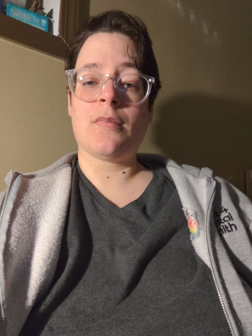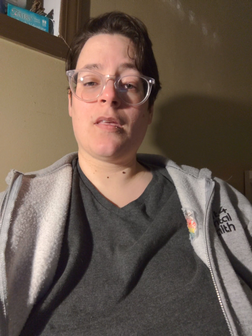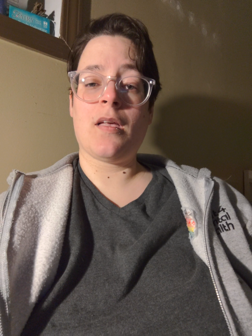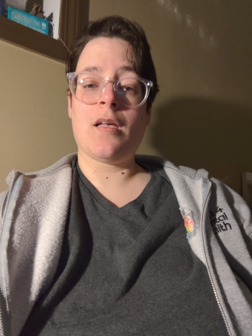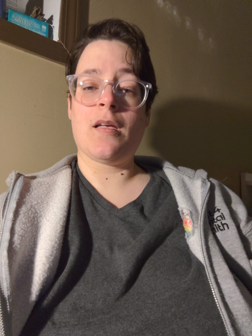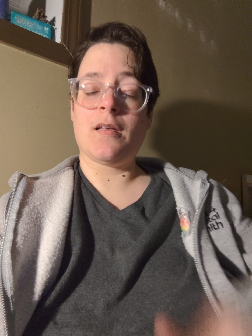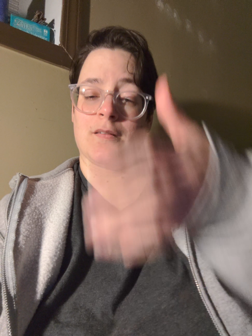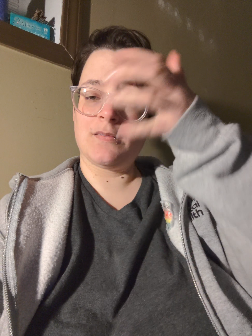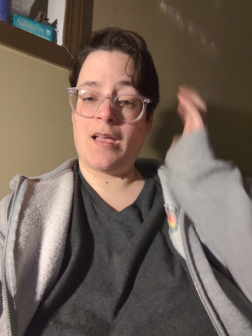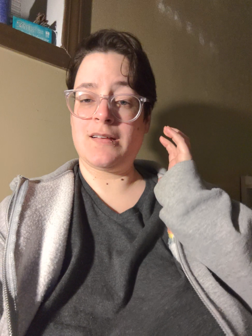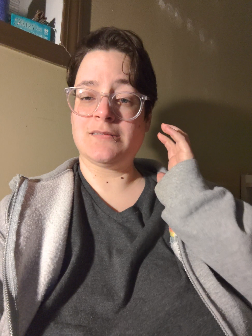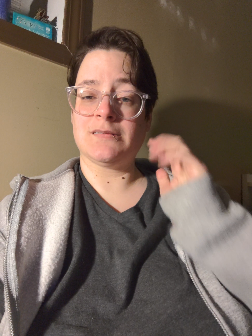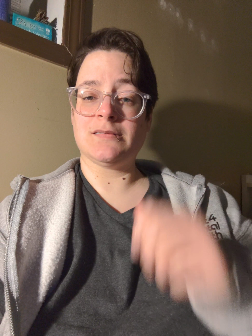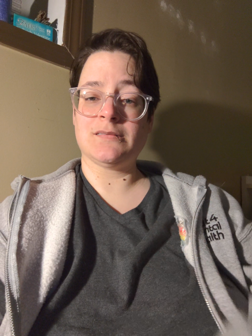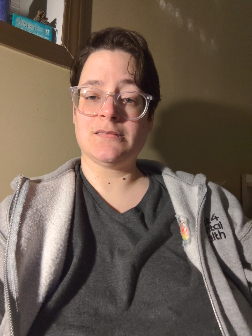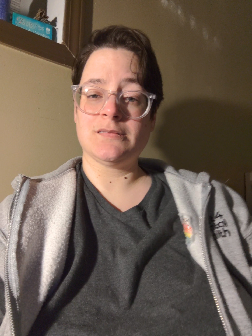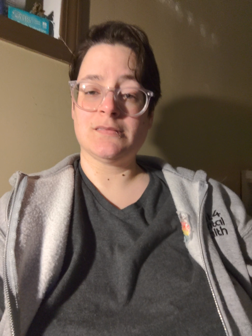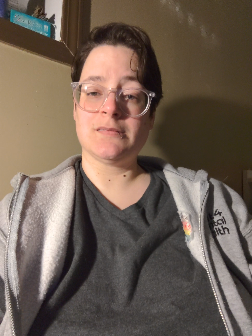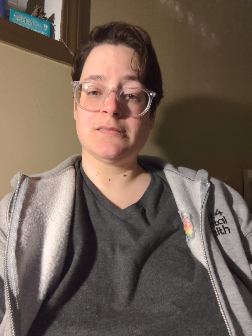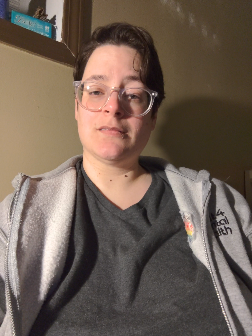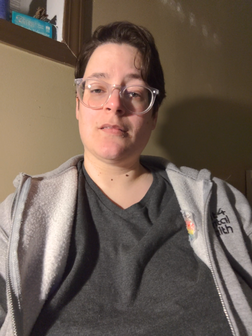lion